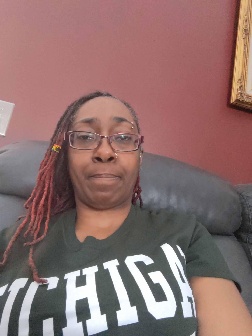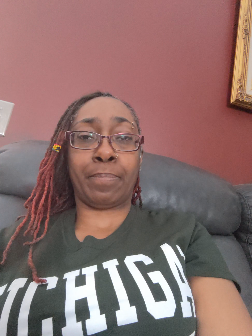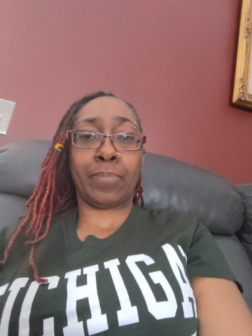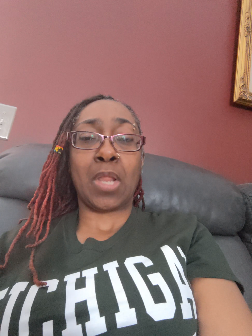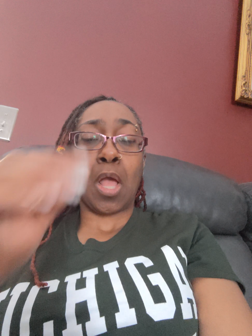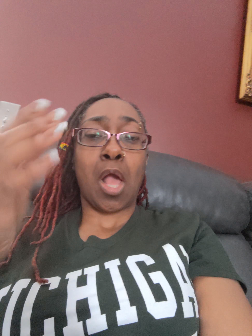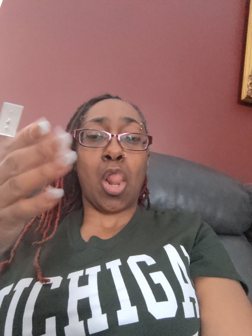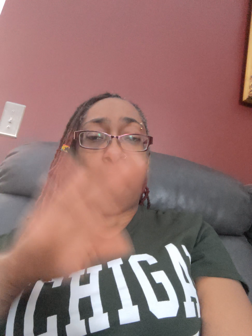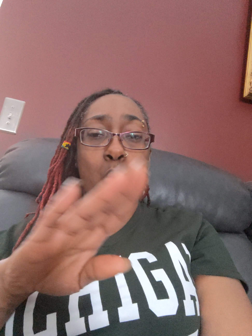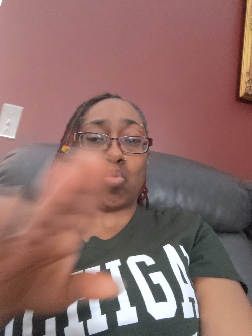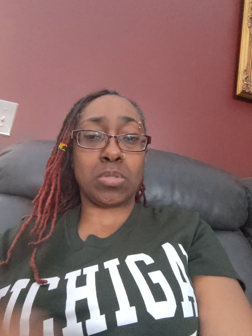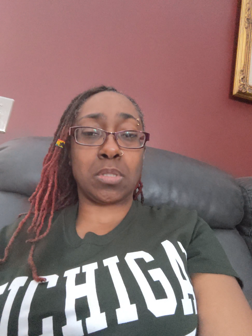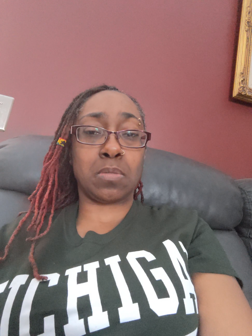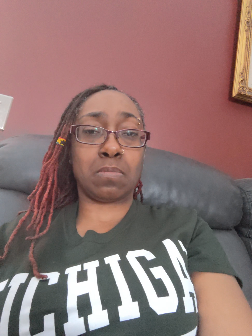close